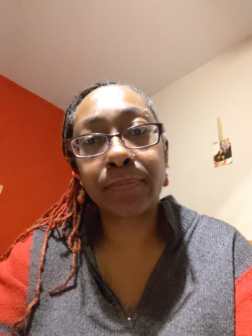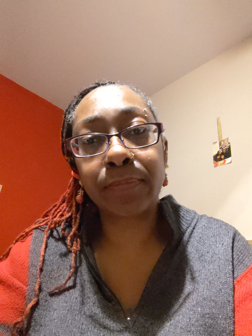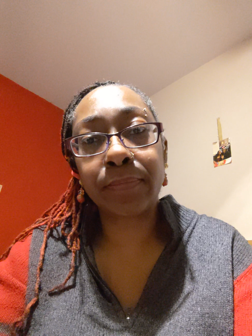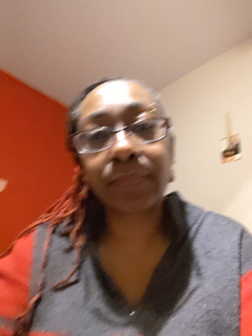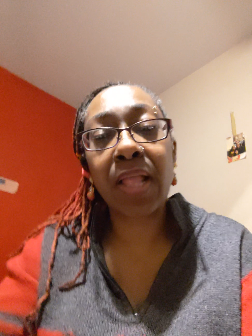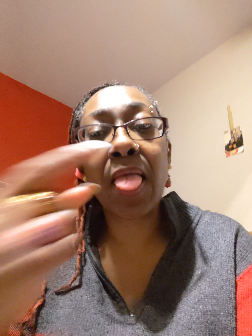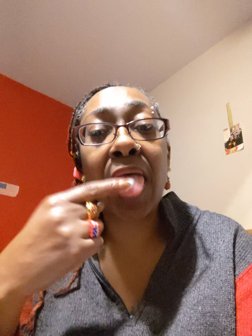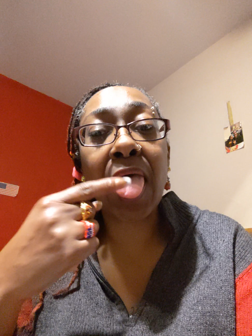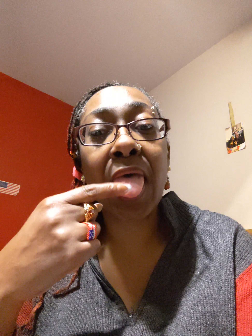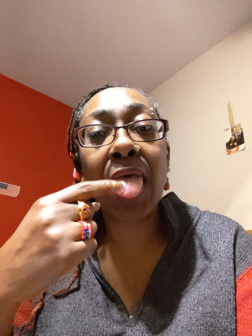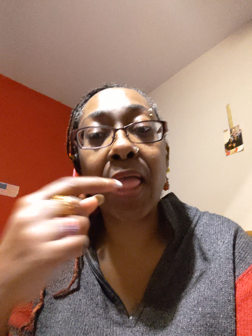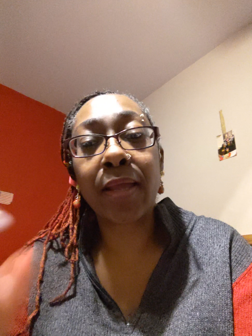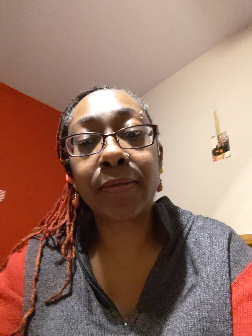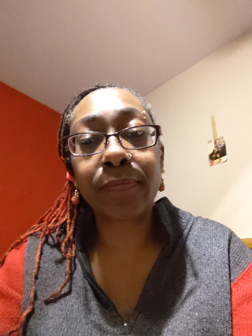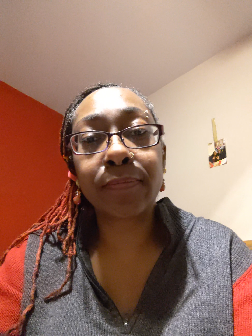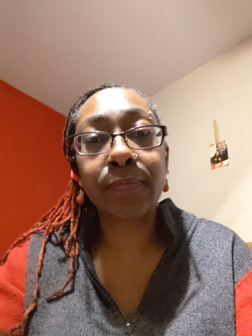tongue